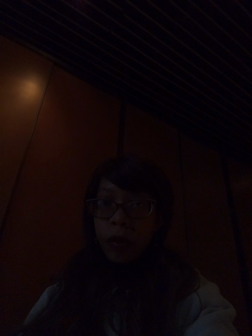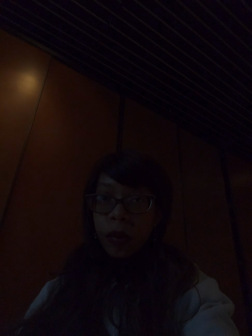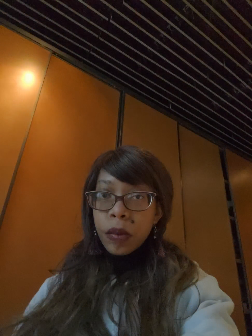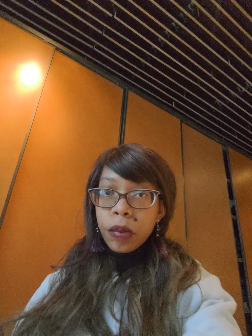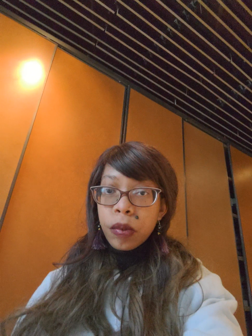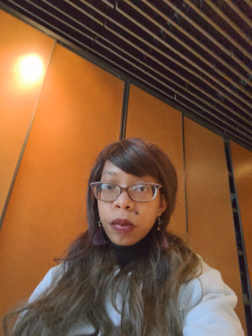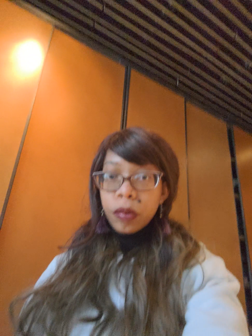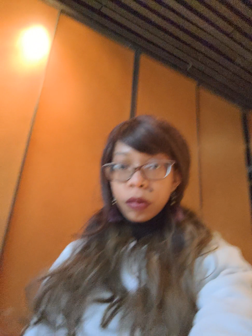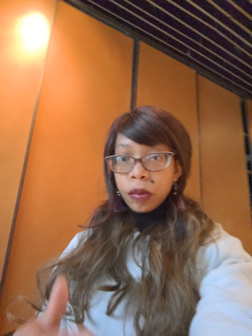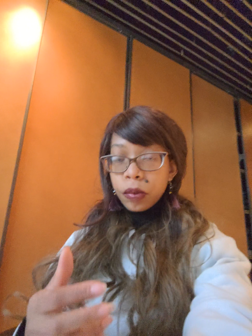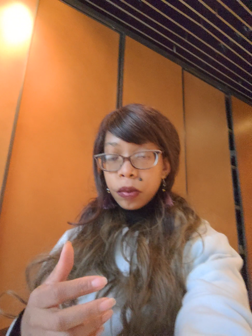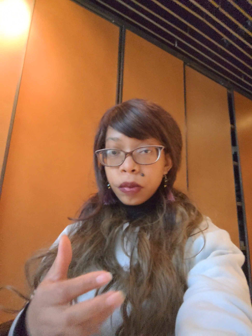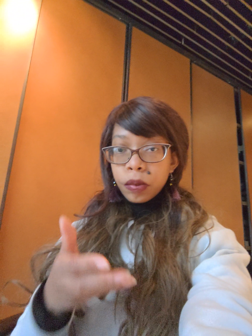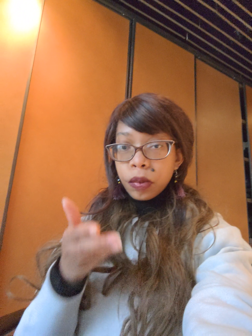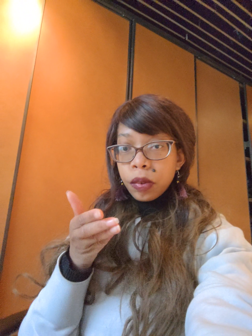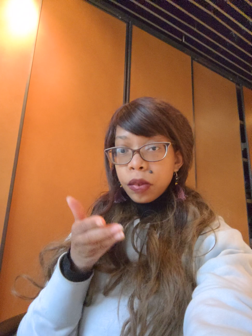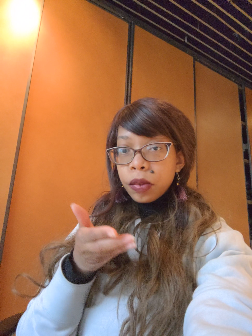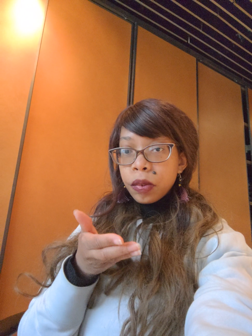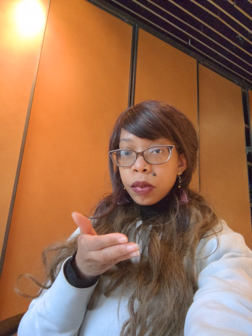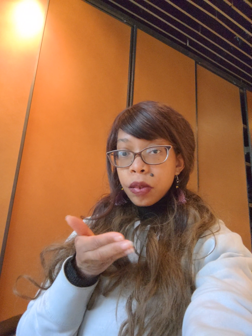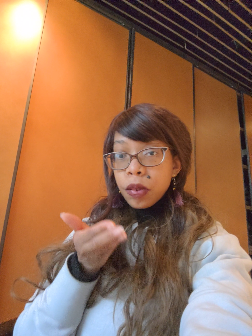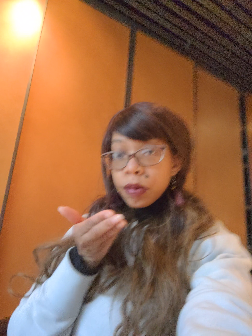boat